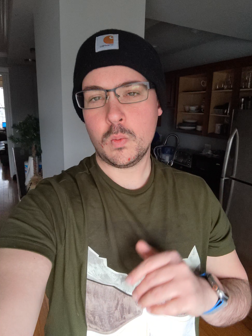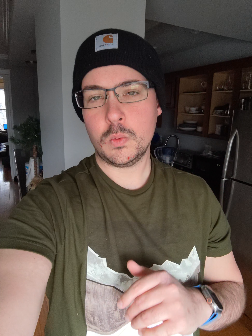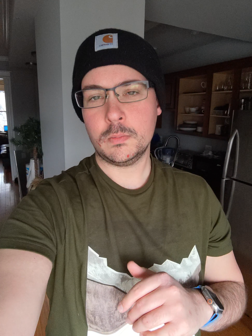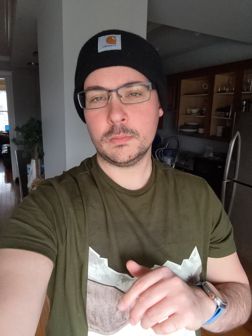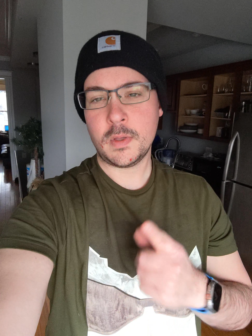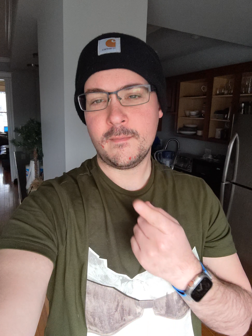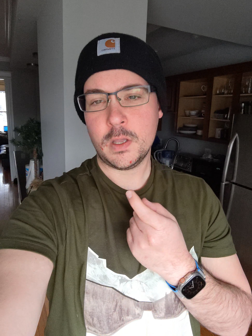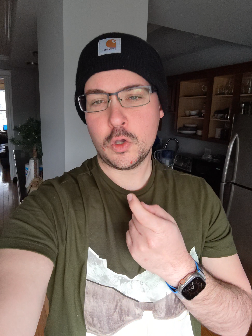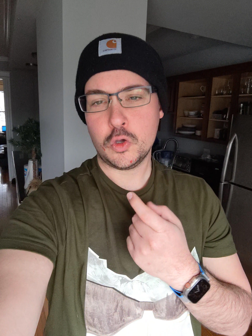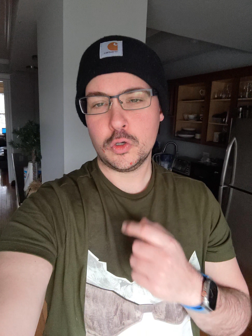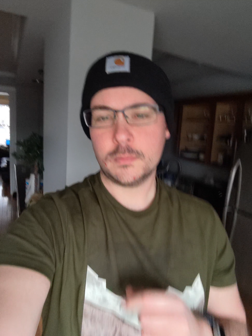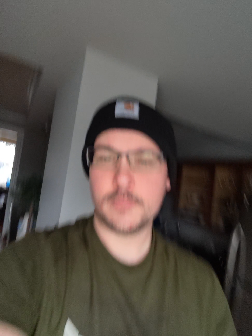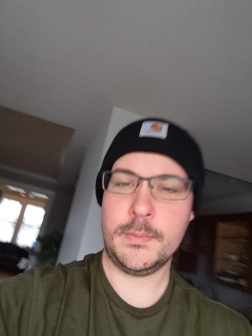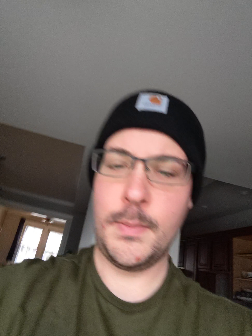finger